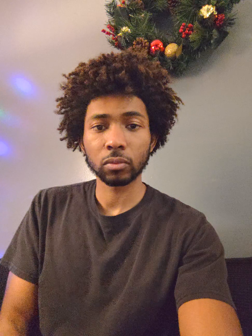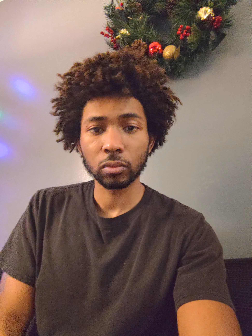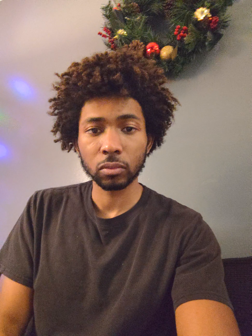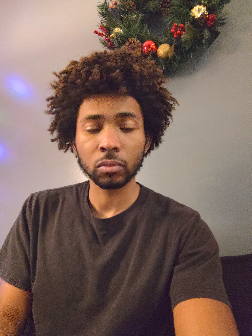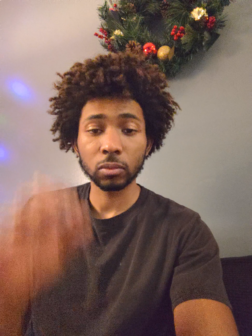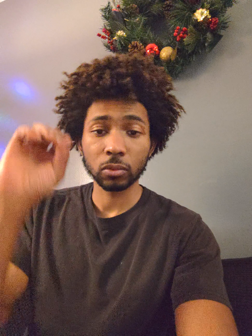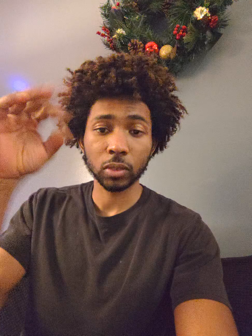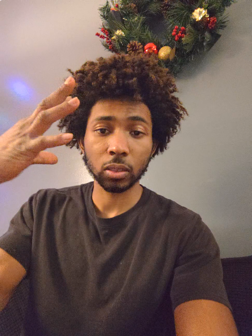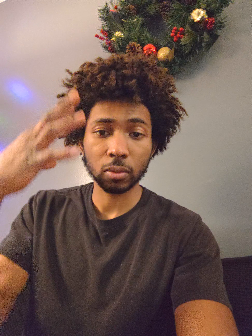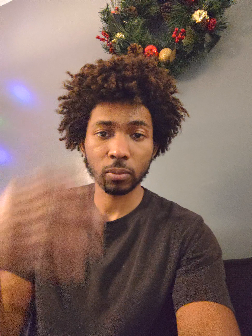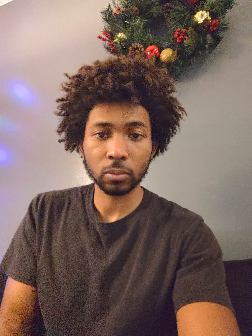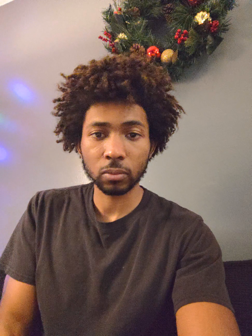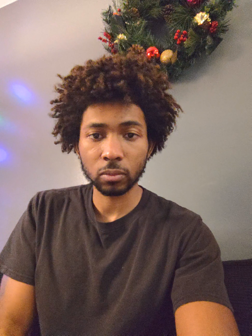sun